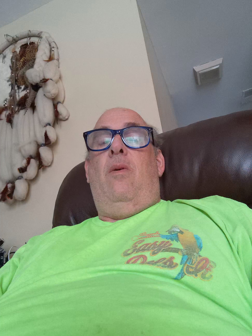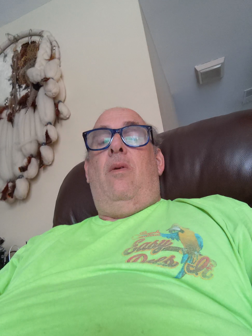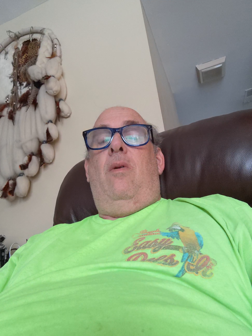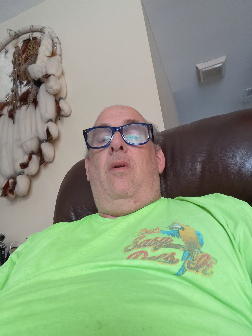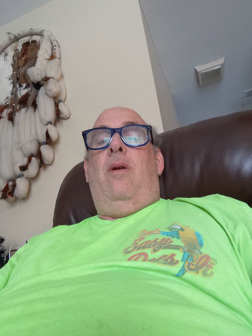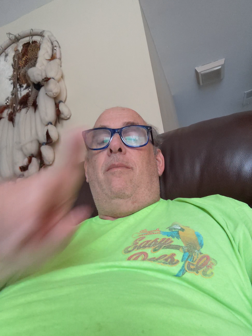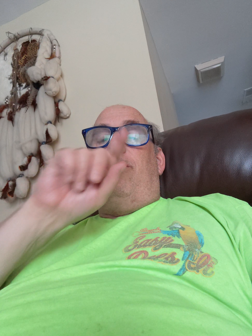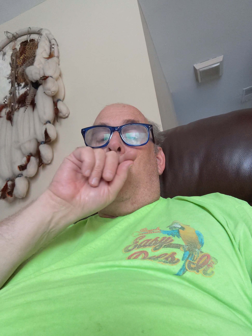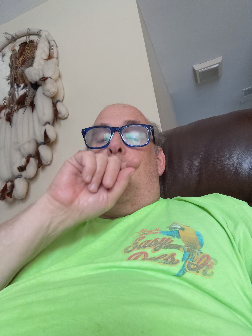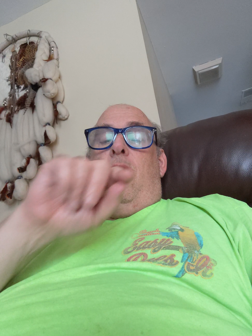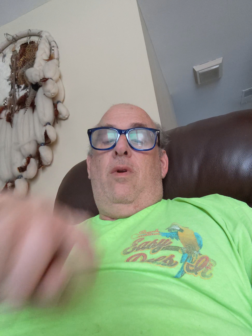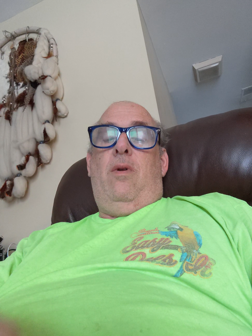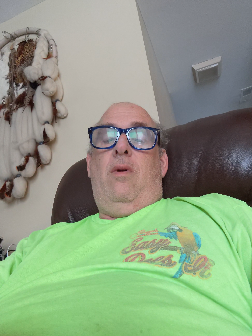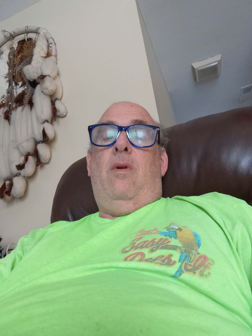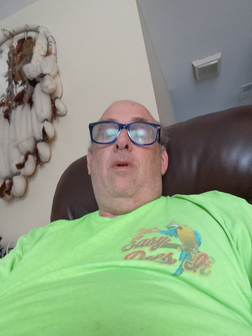bird